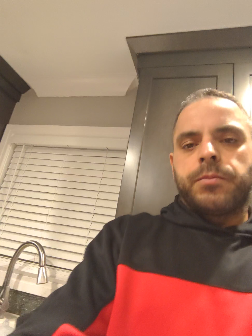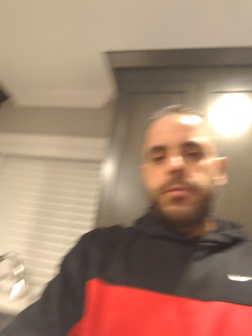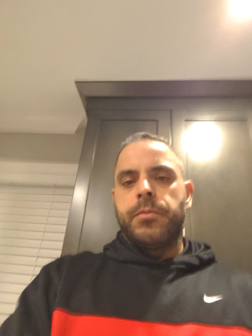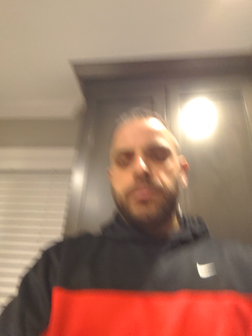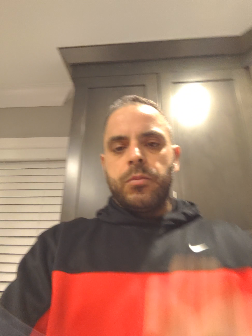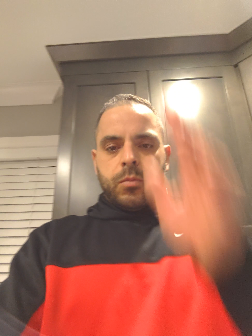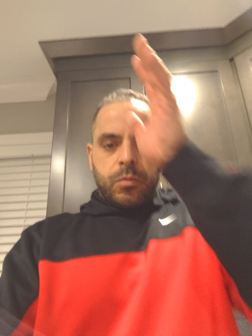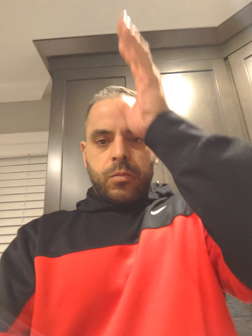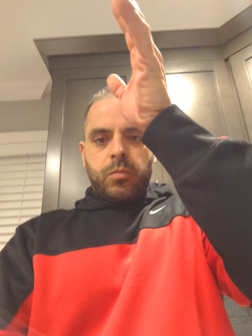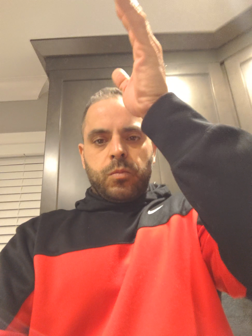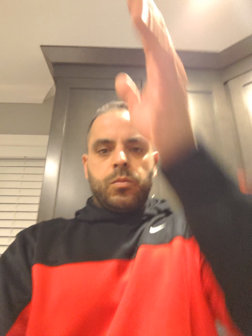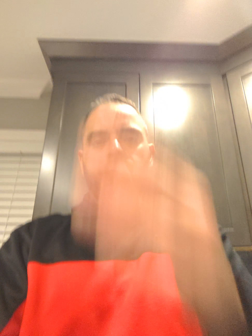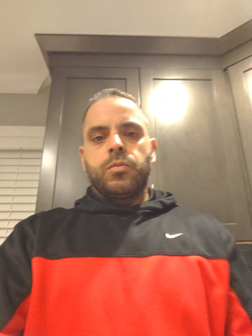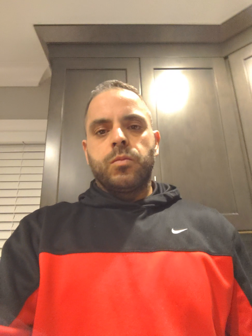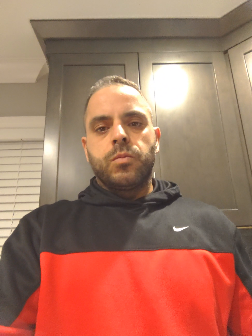grandpa